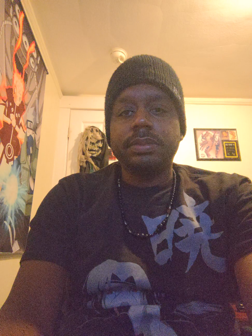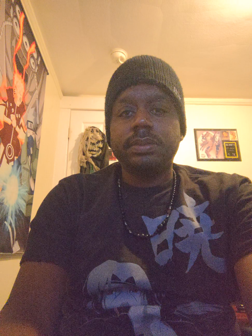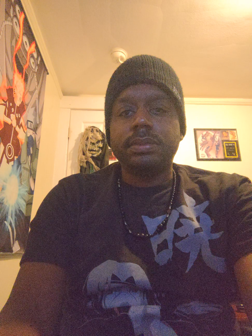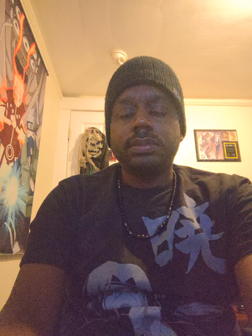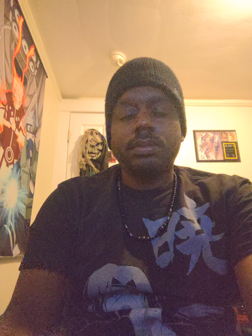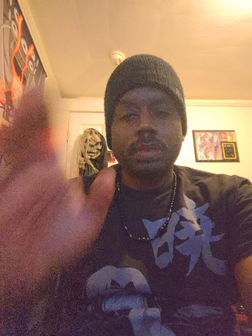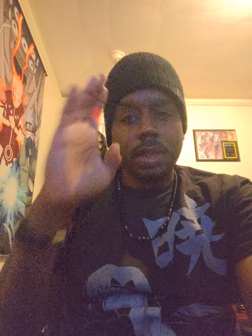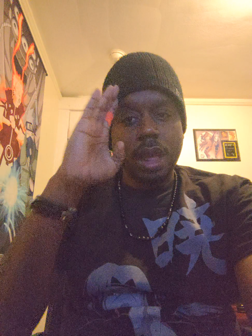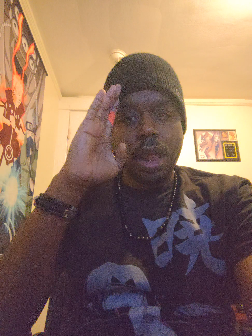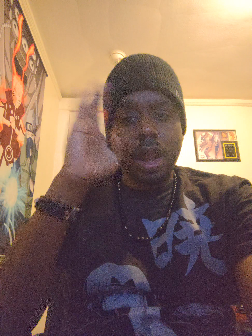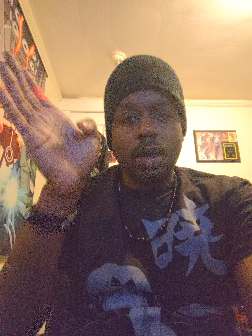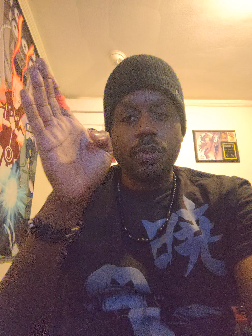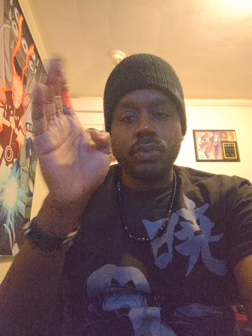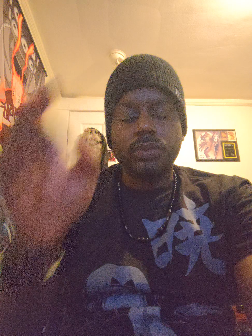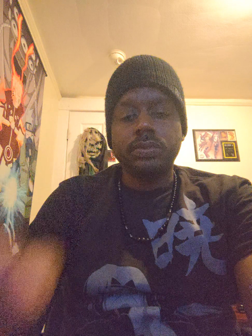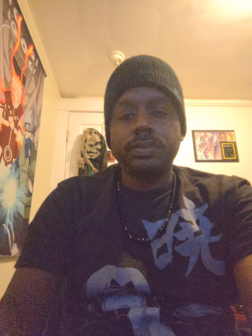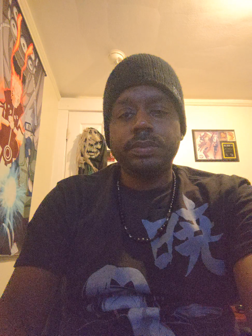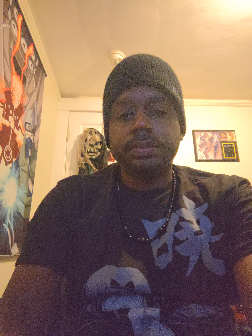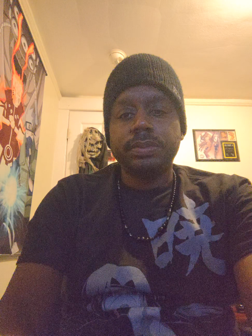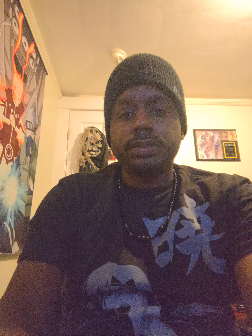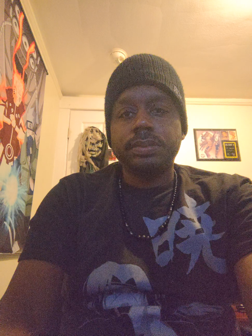hello